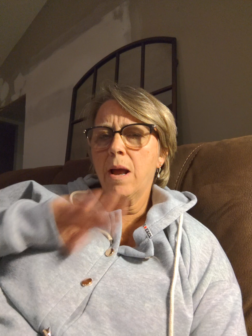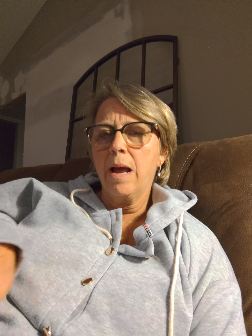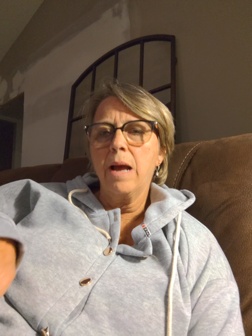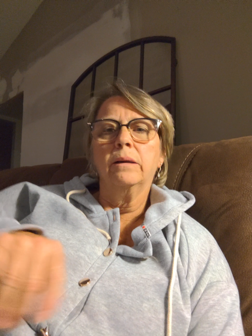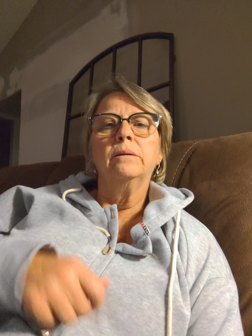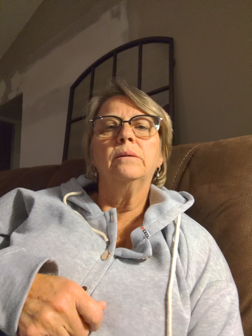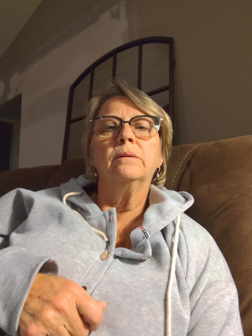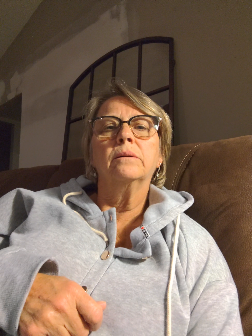quiet